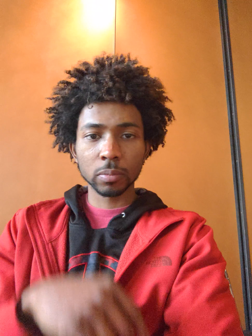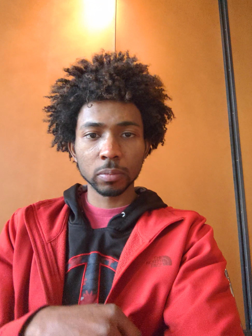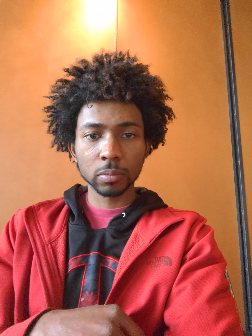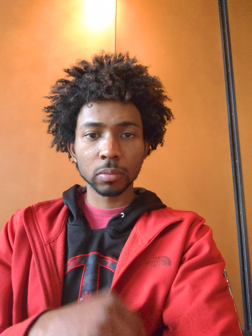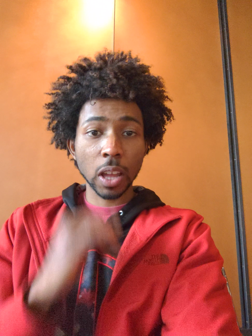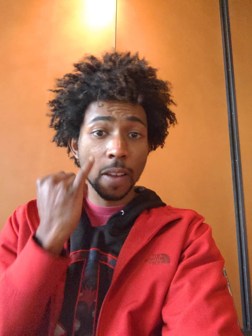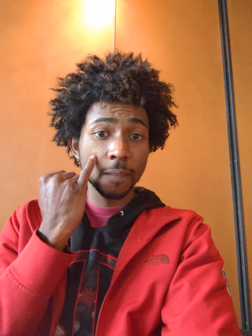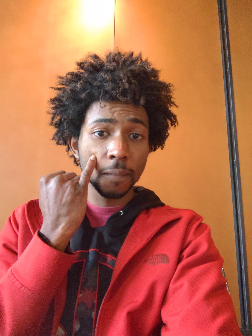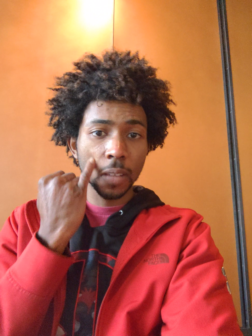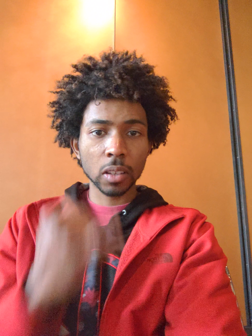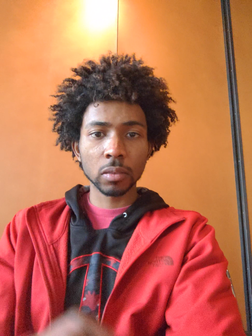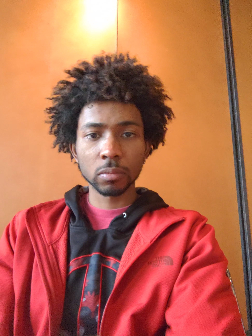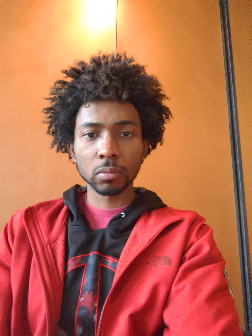if